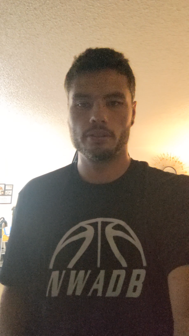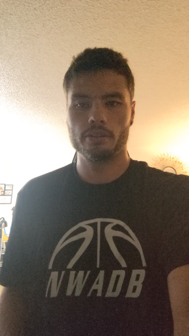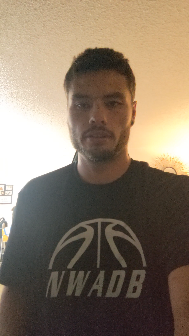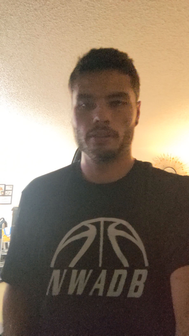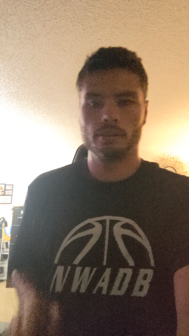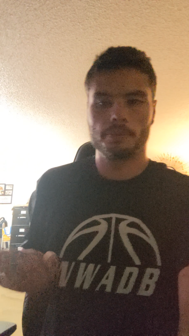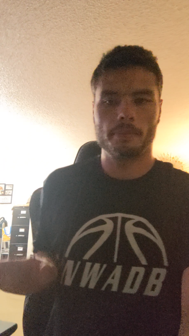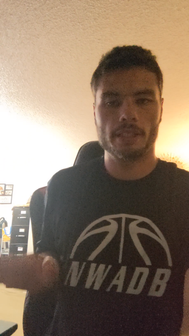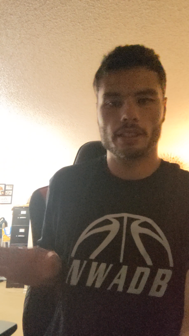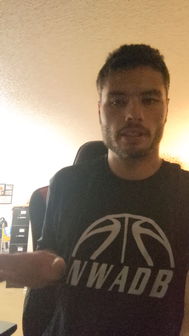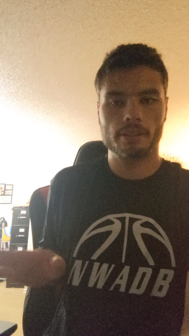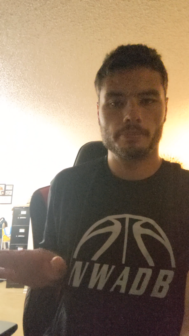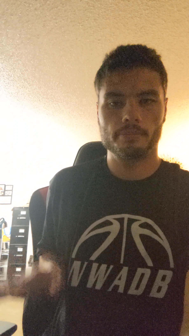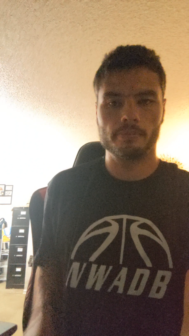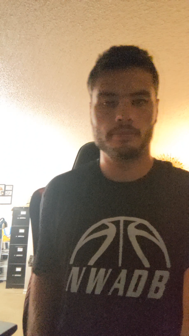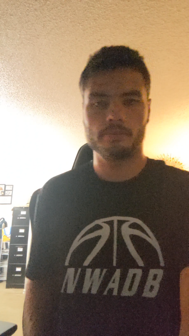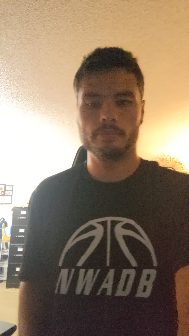penguin